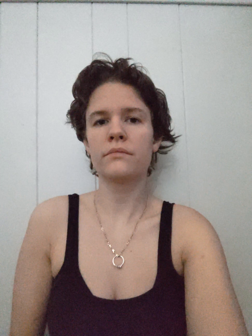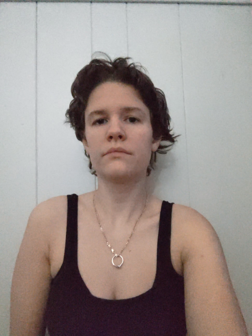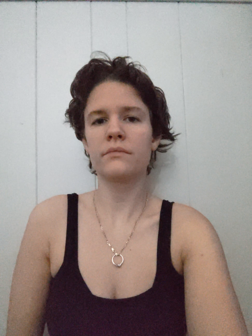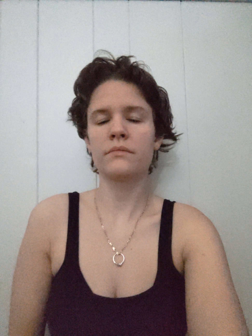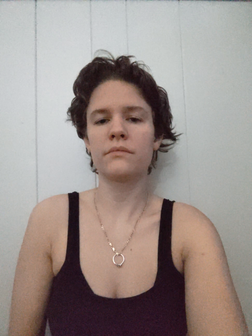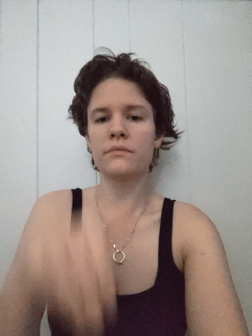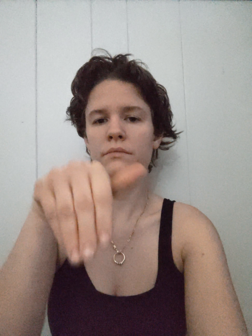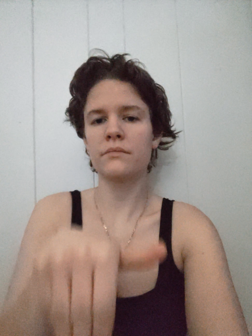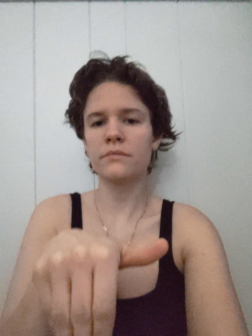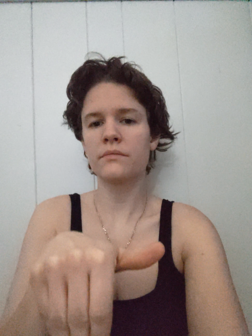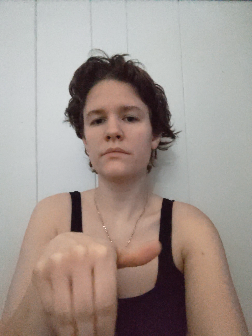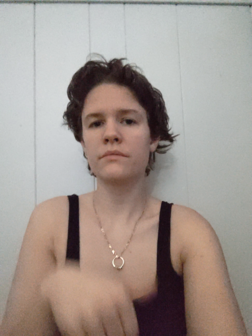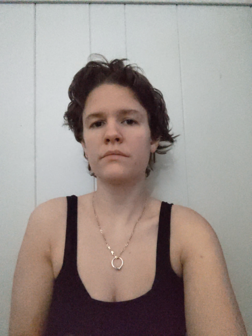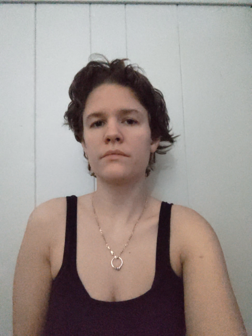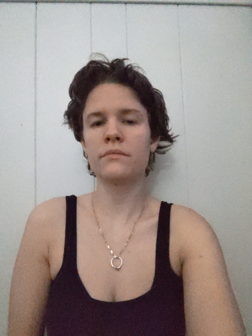night